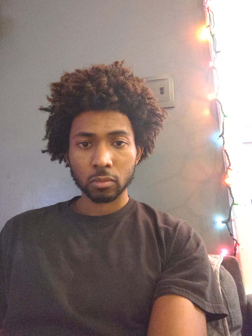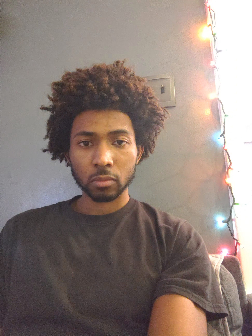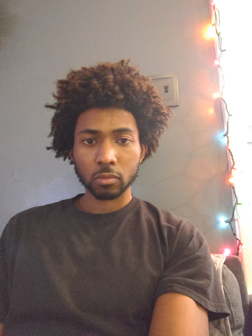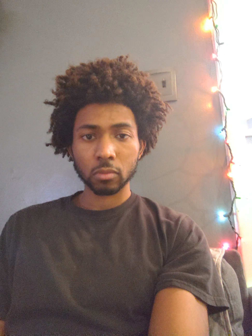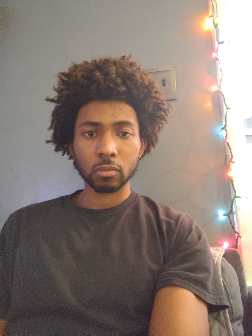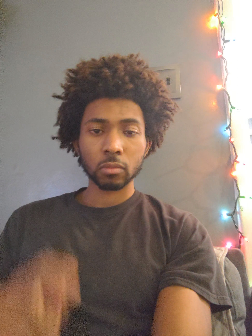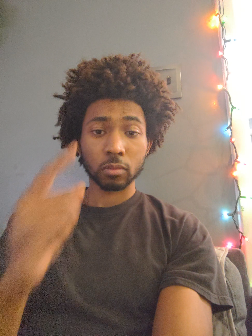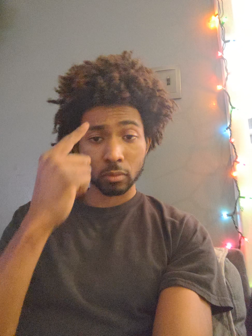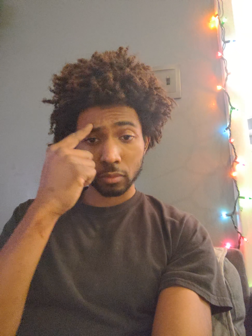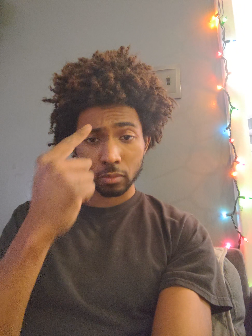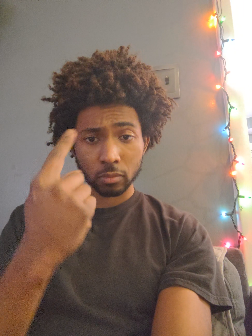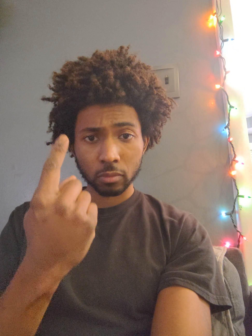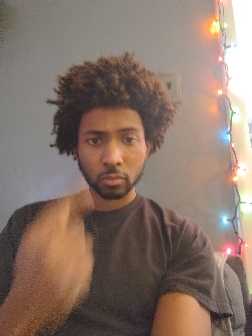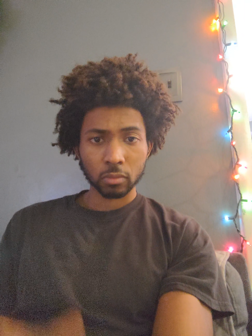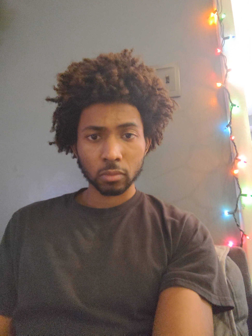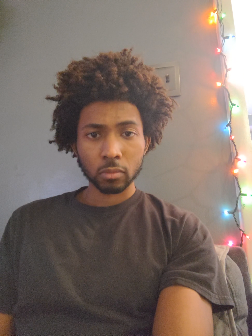penny